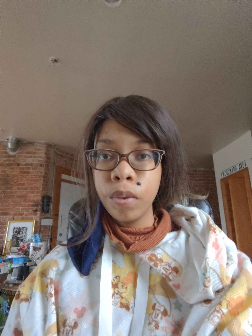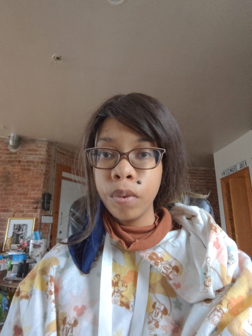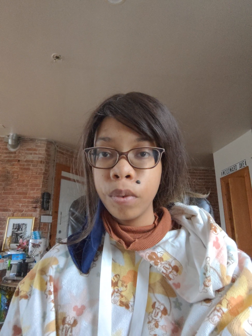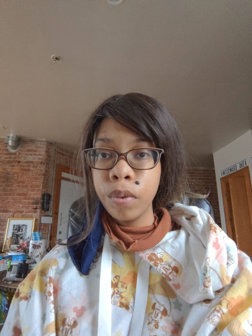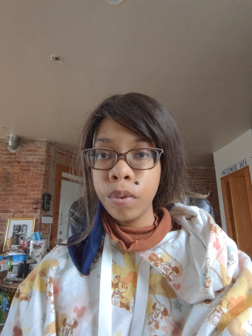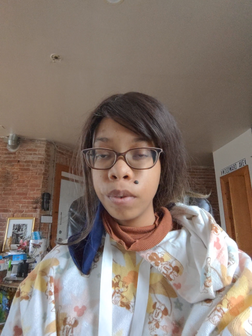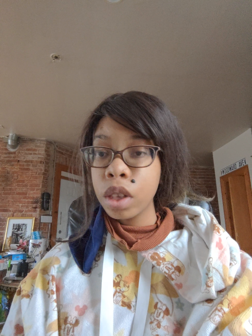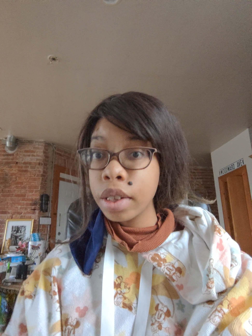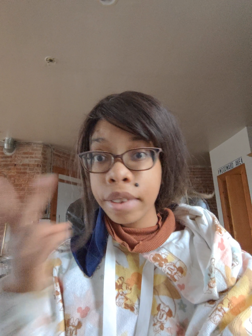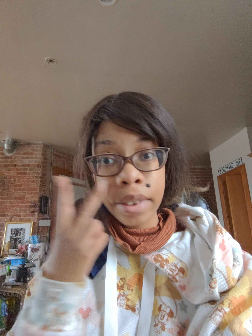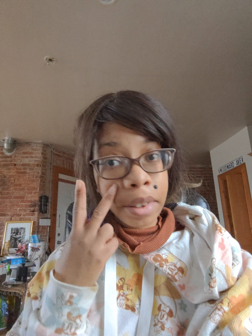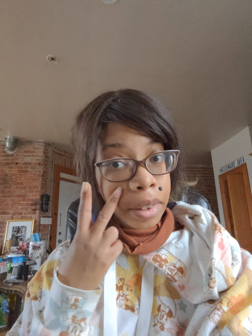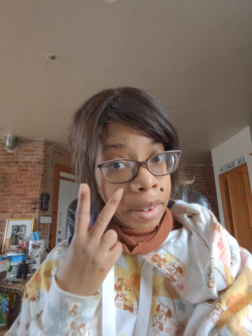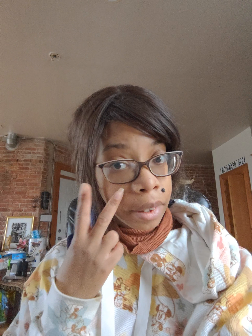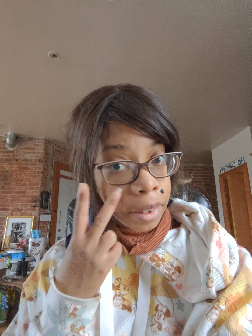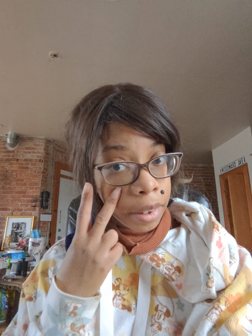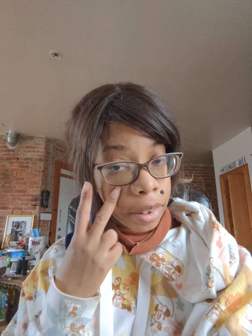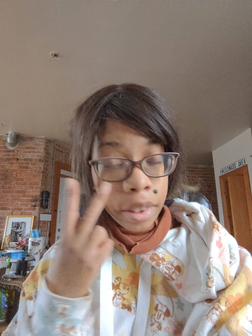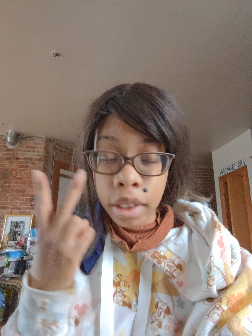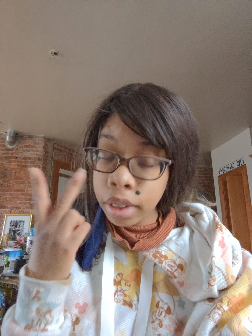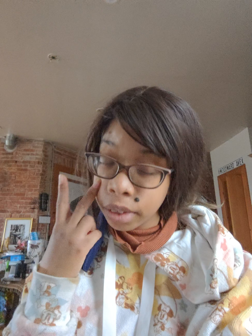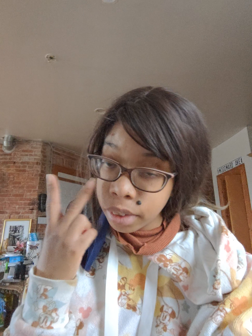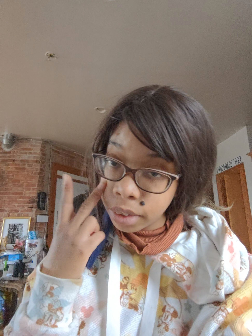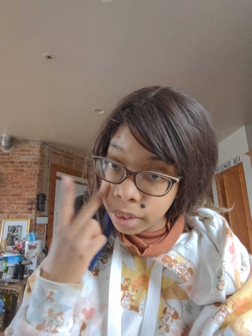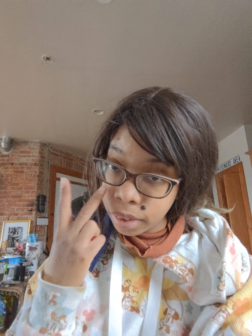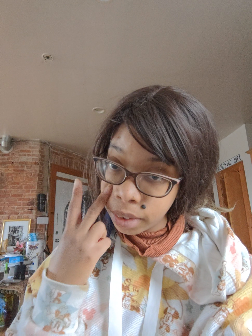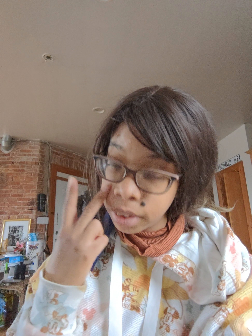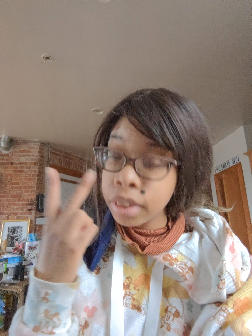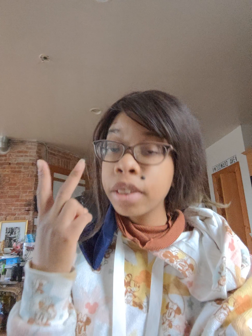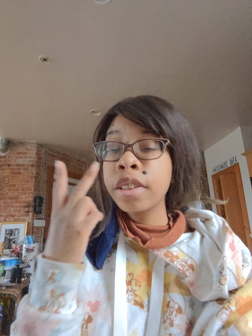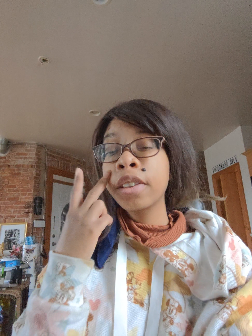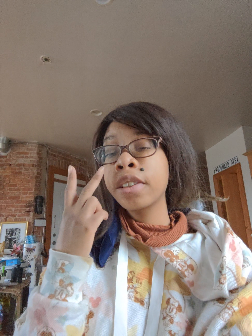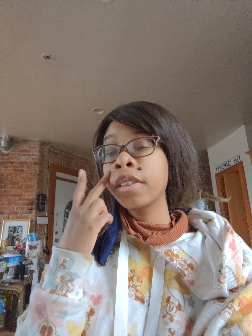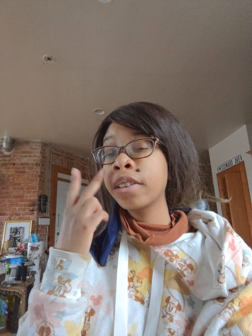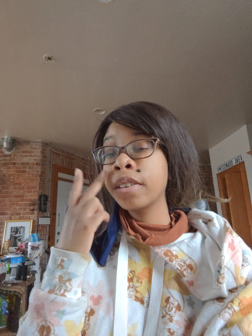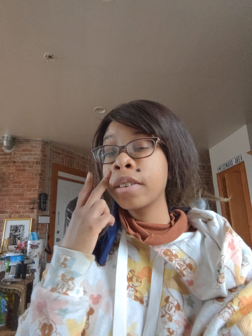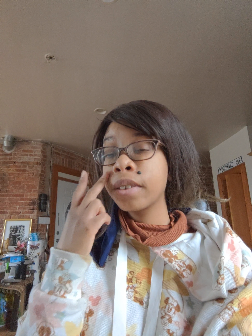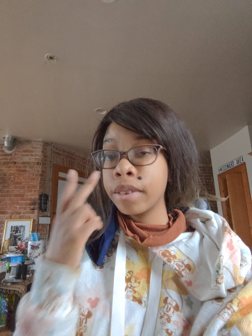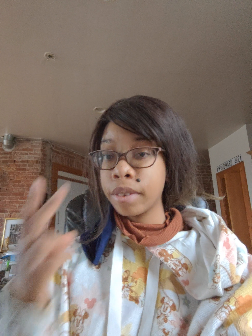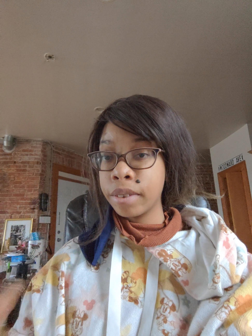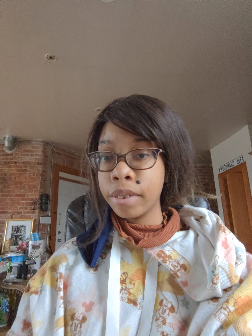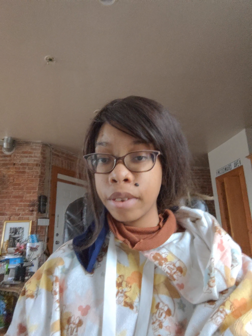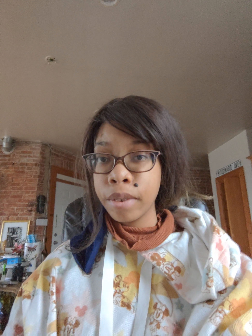see